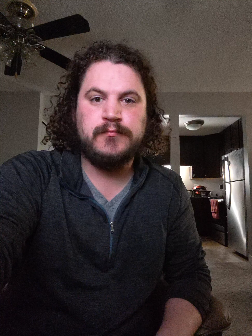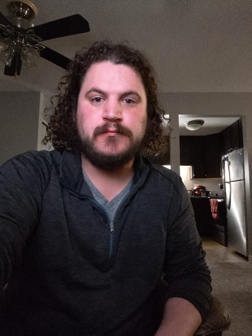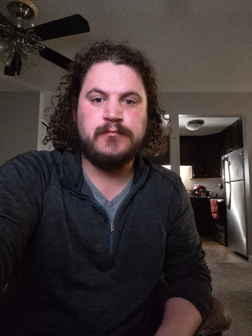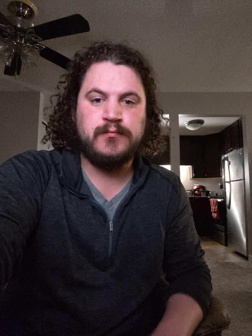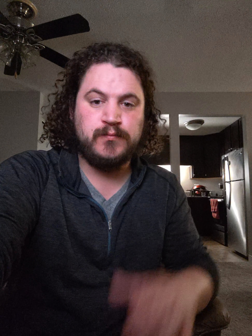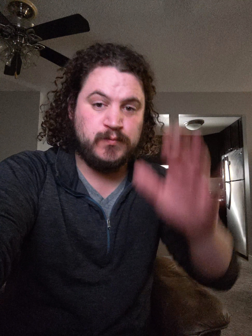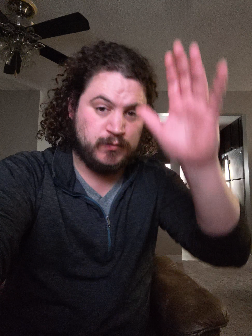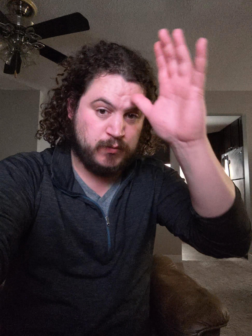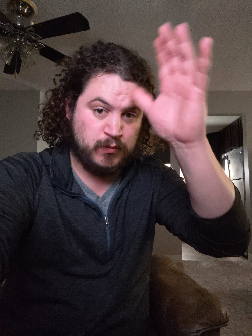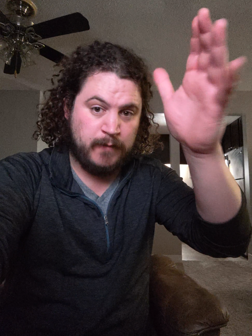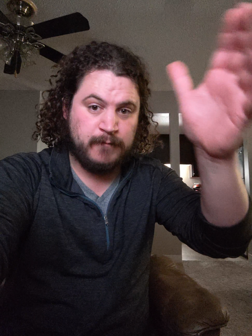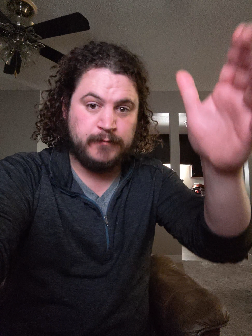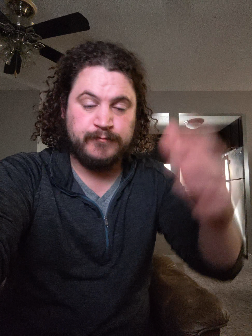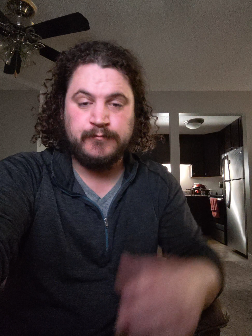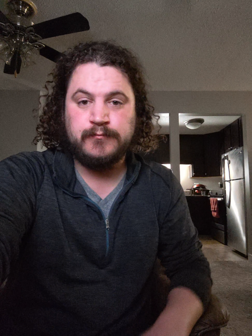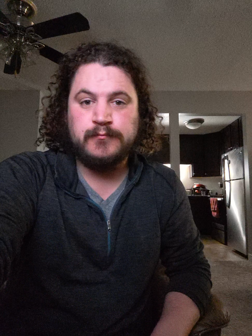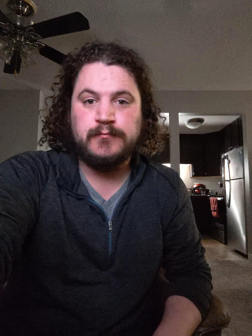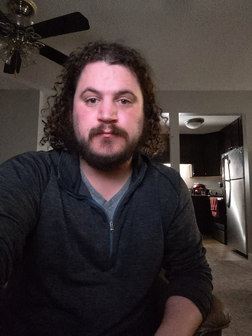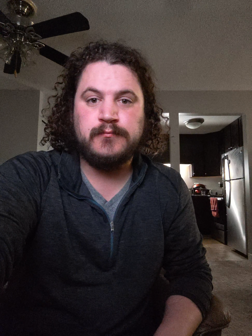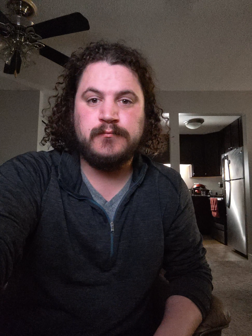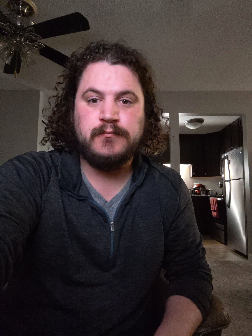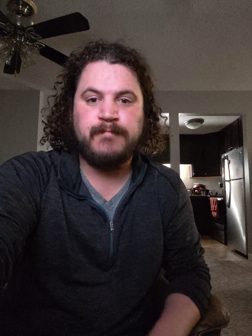grandpa